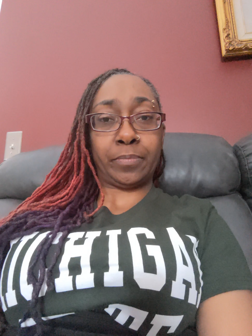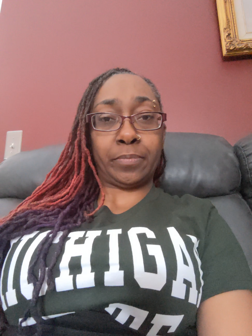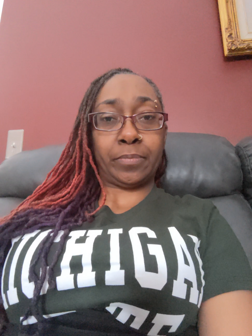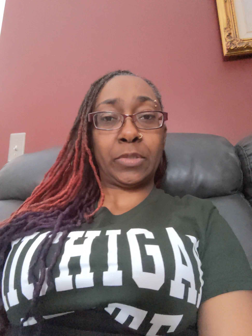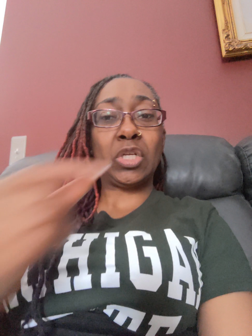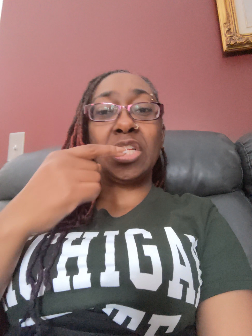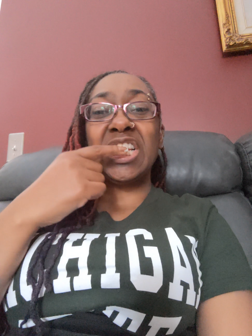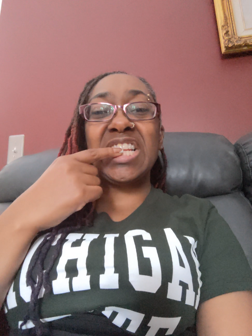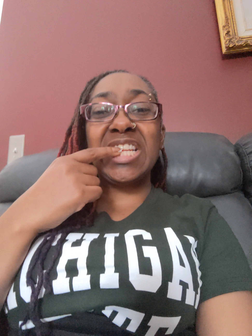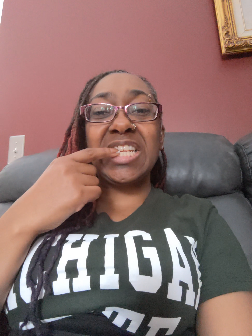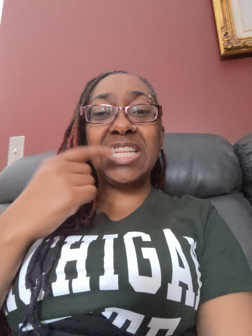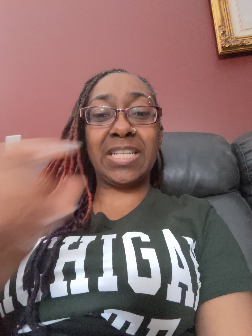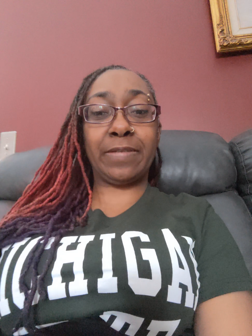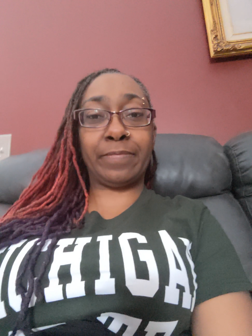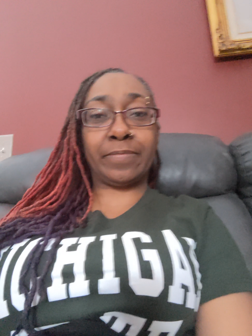tooth